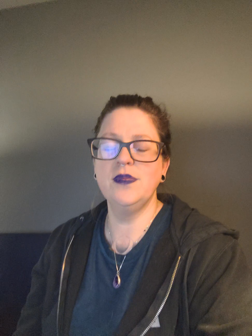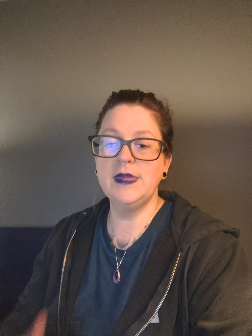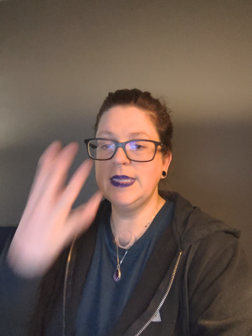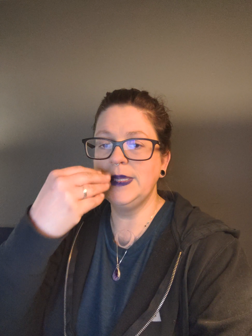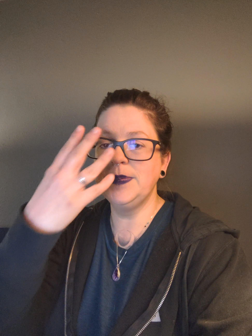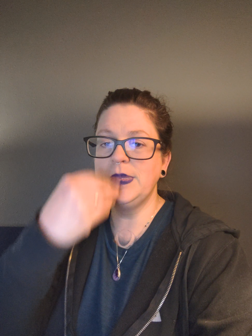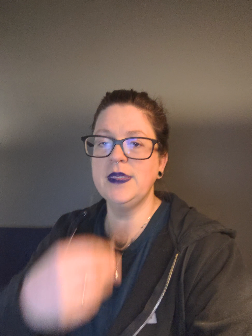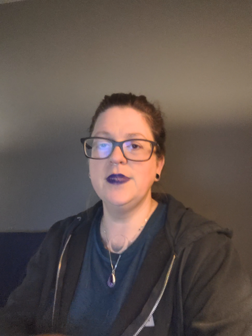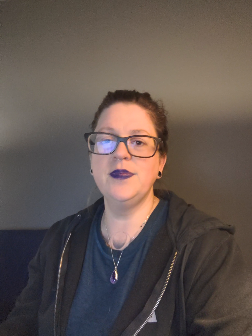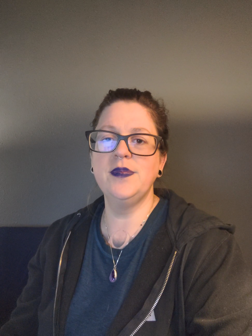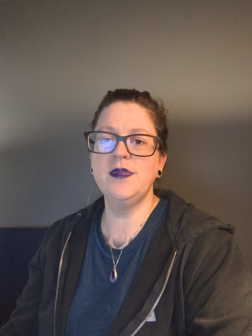sleepy